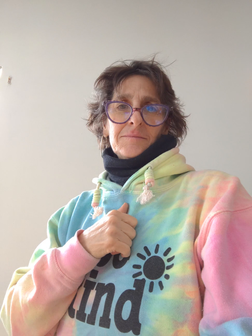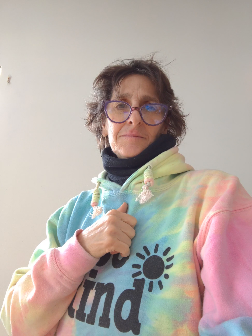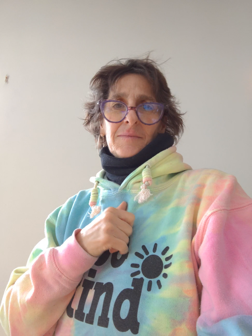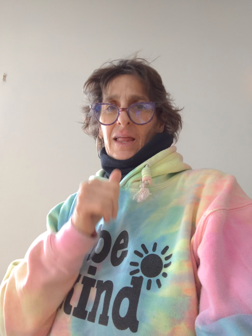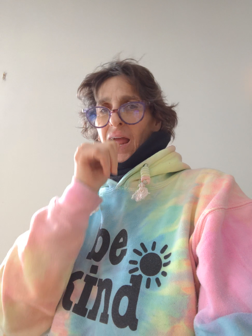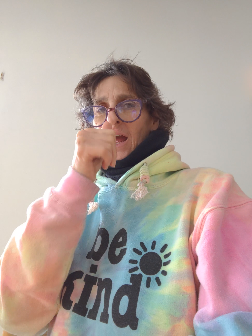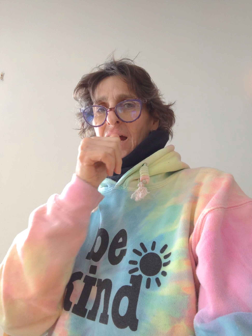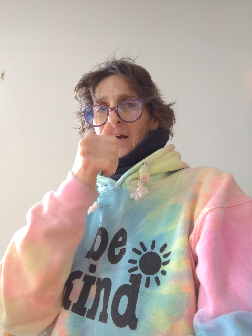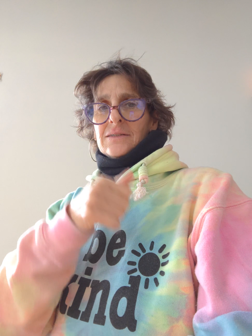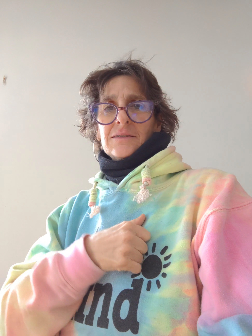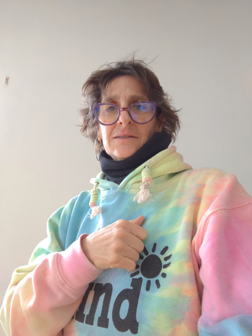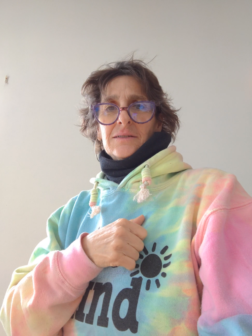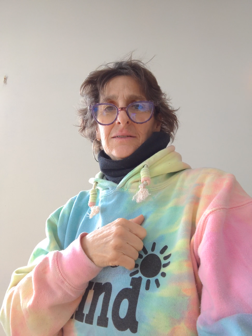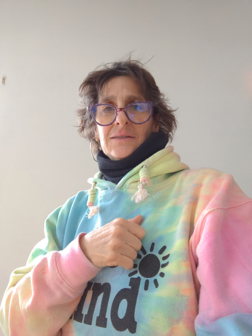nuts